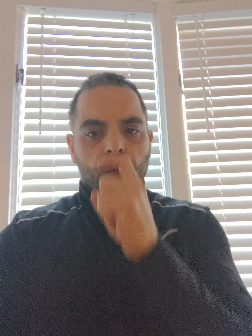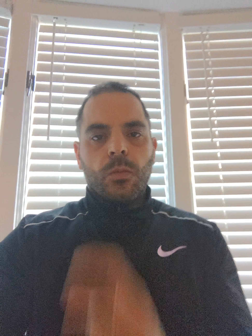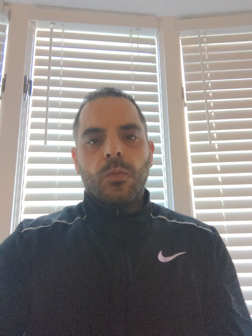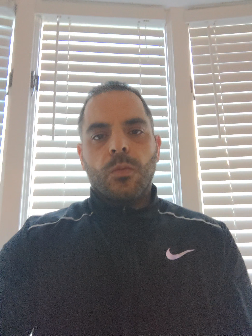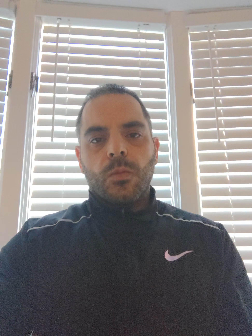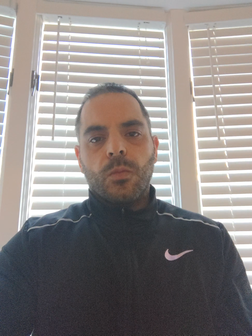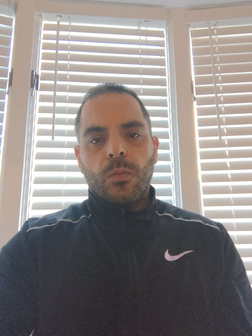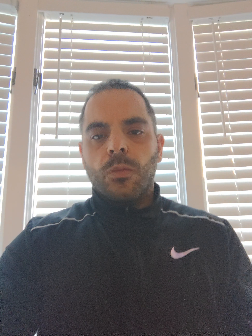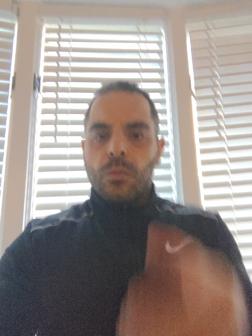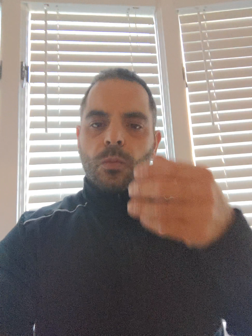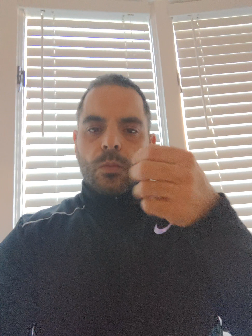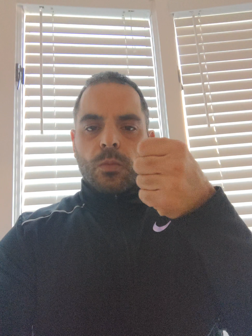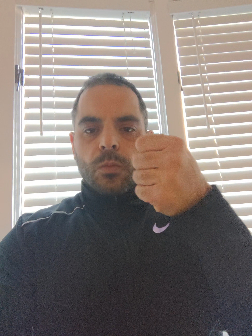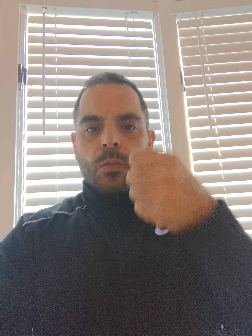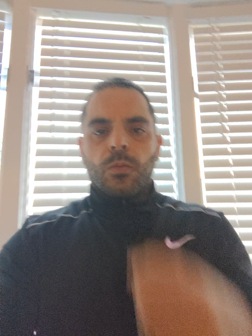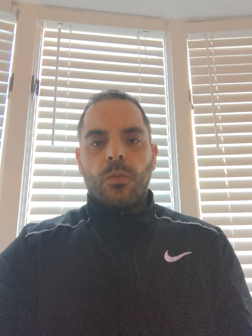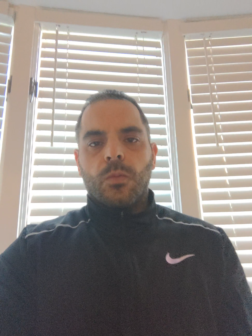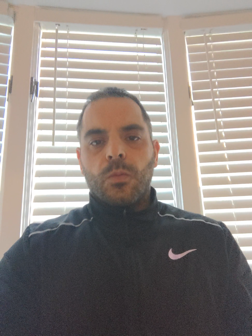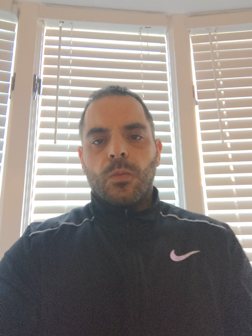milk